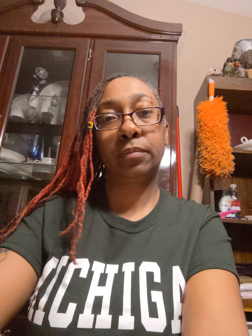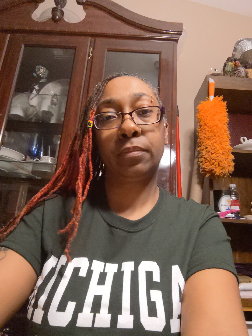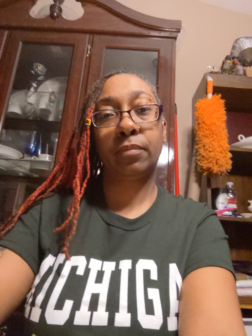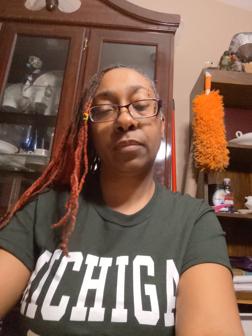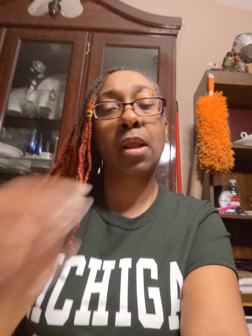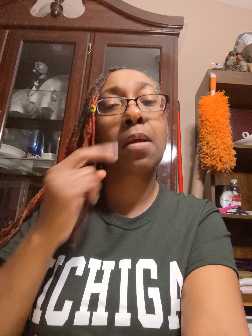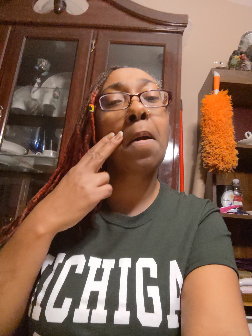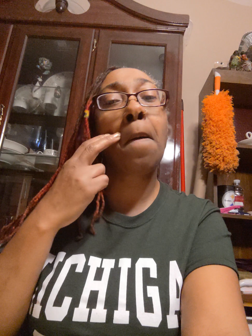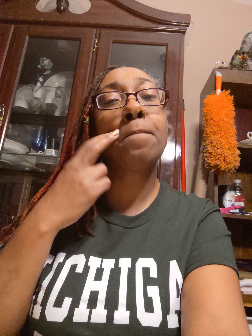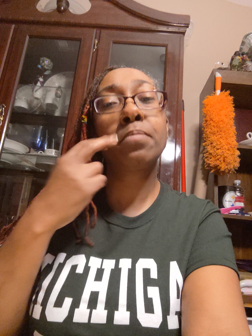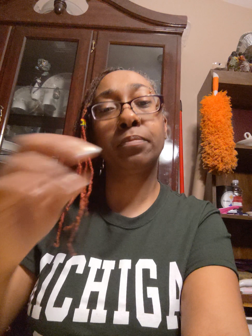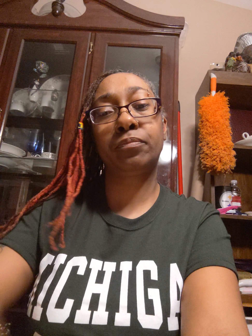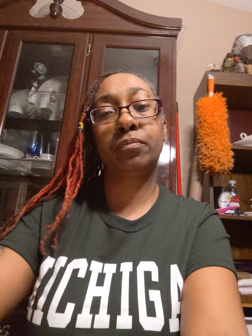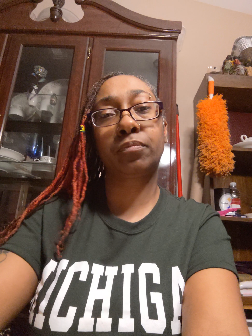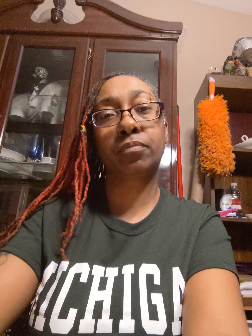gum